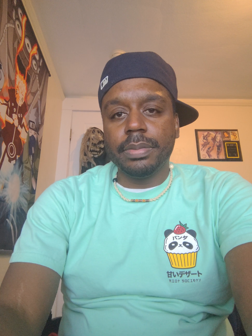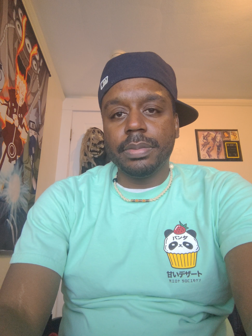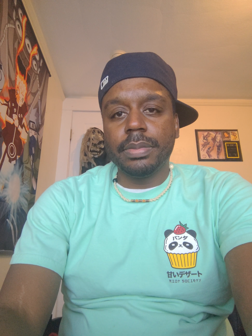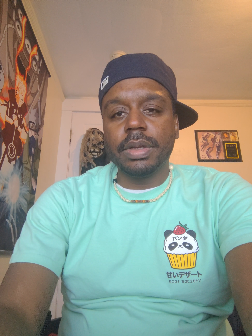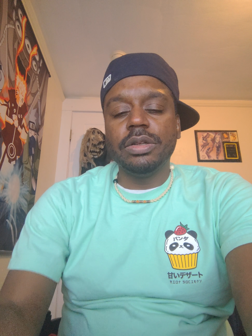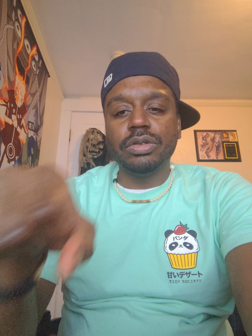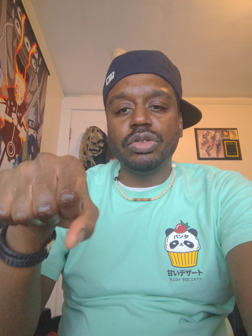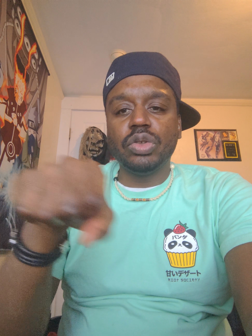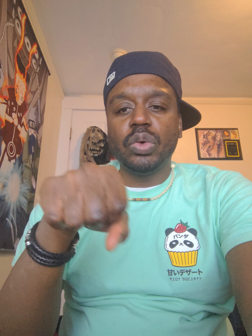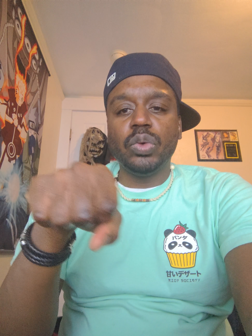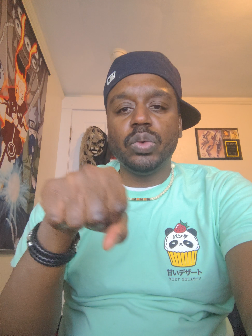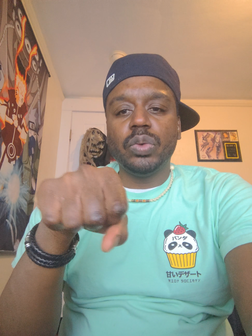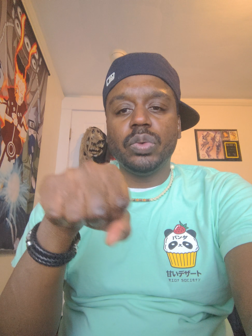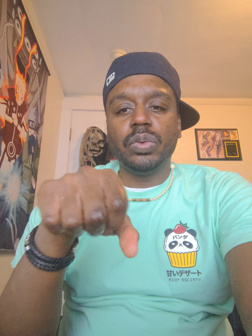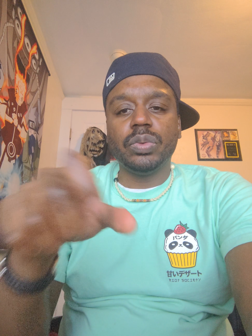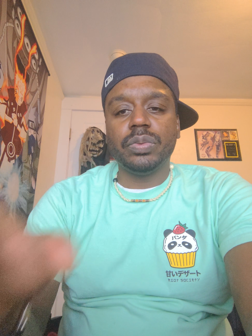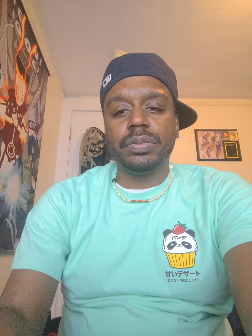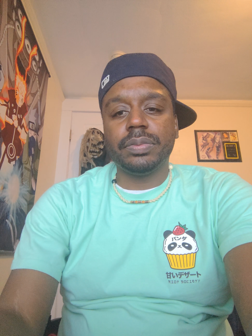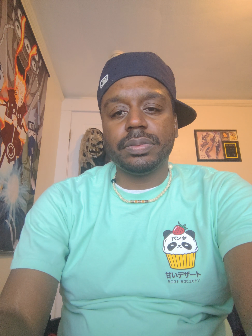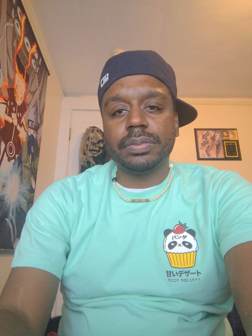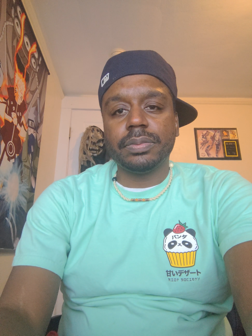shoe